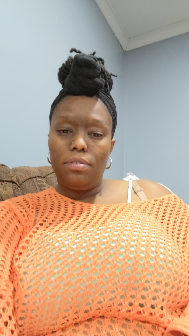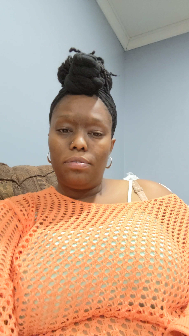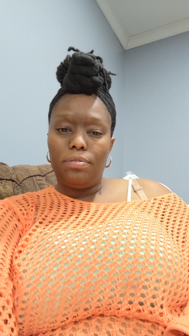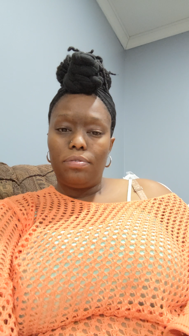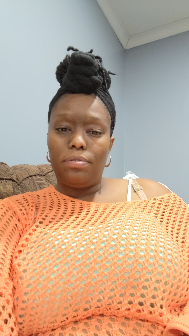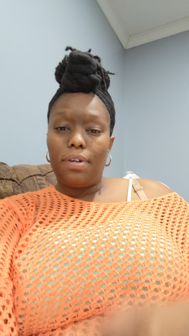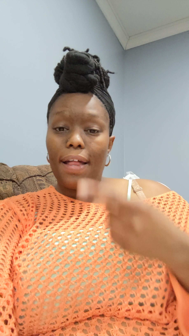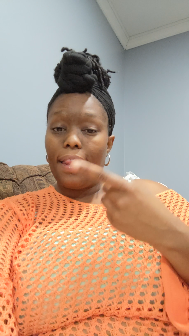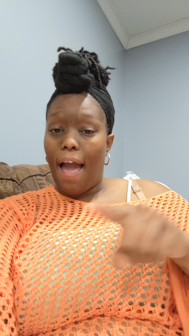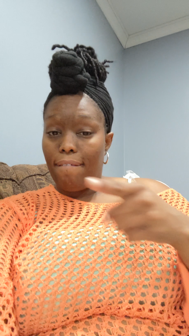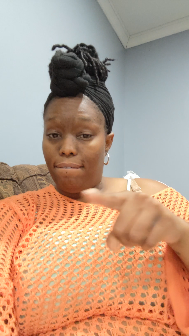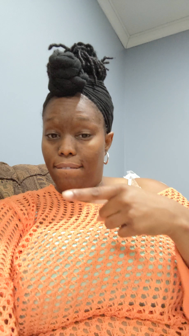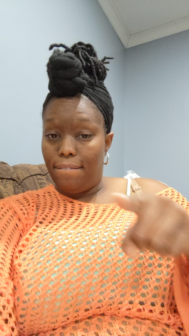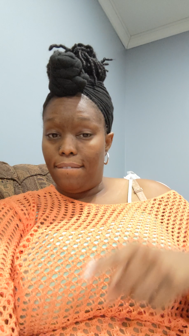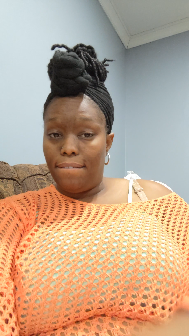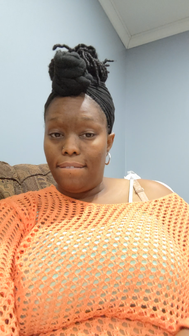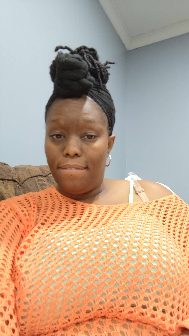knife